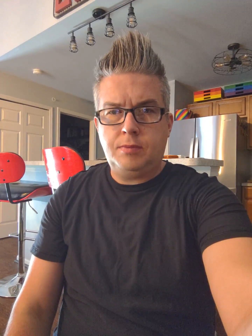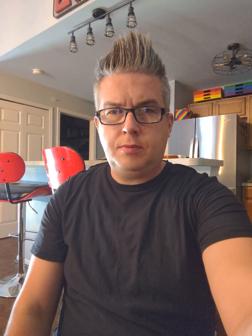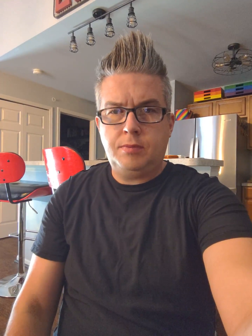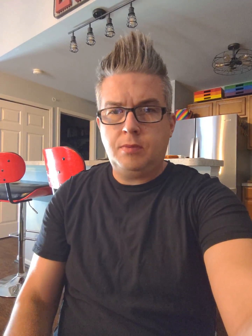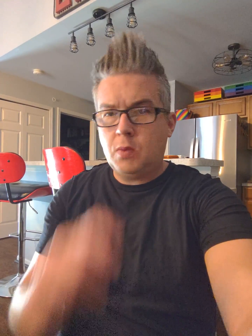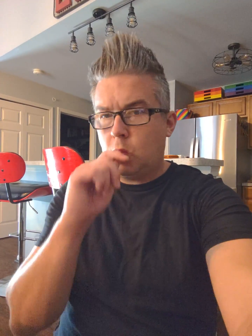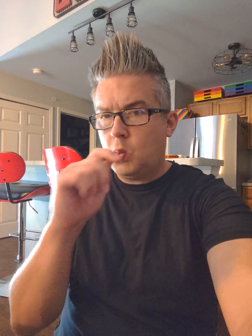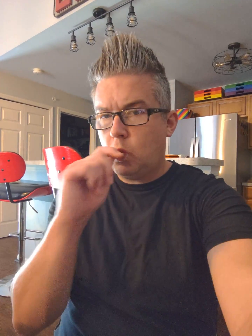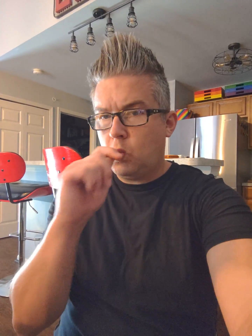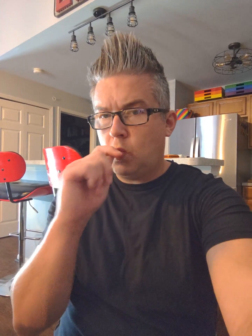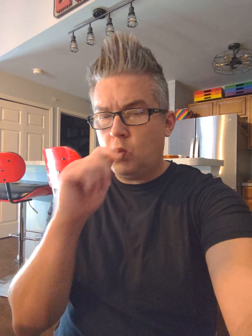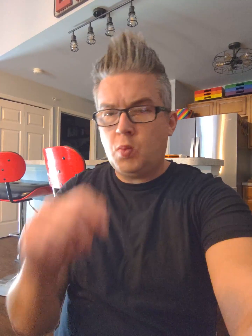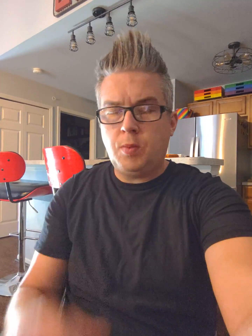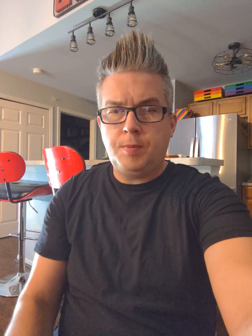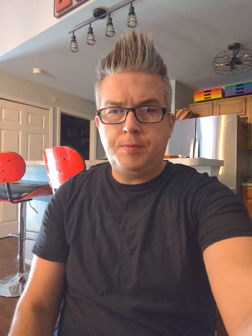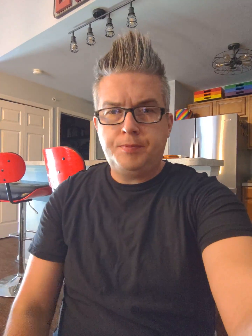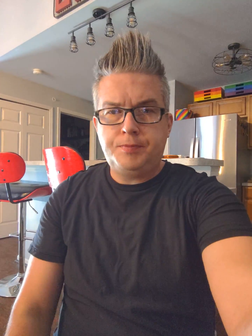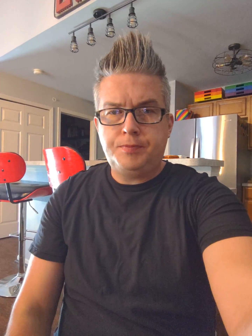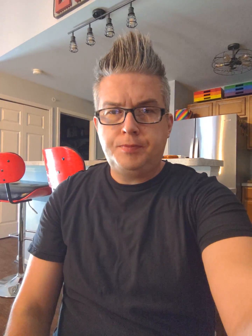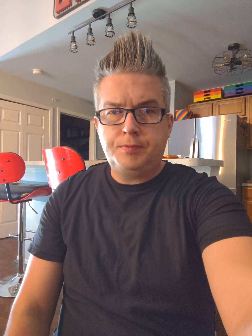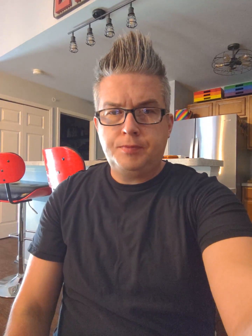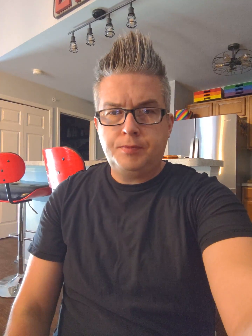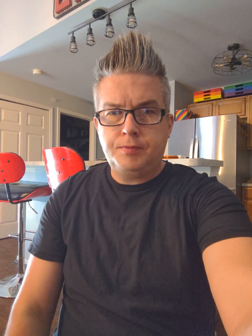popsicle